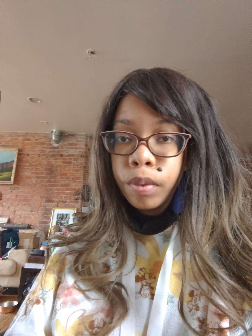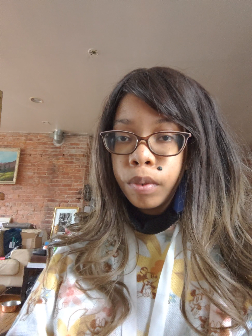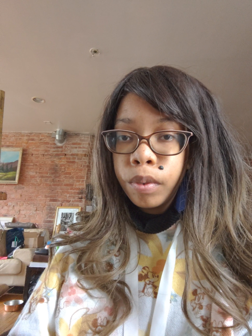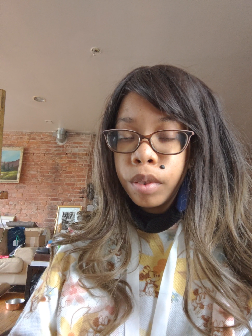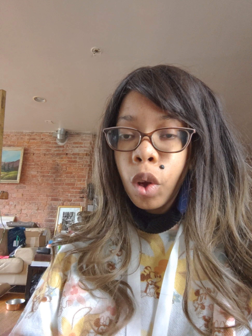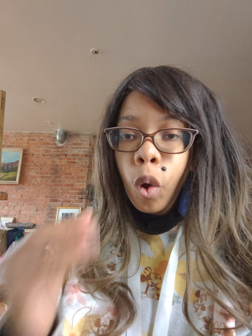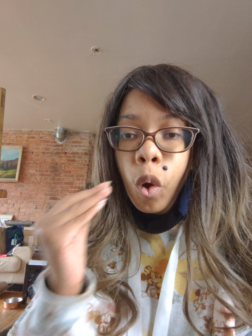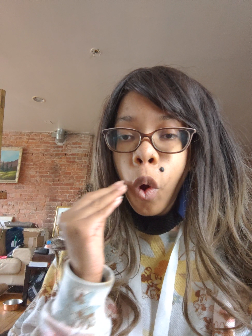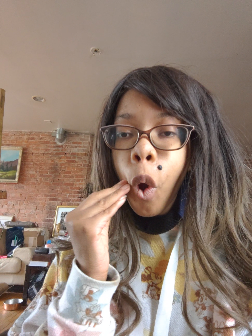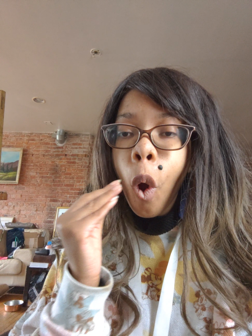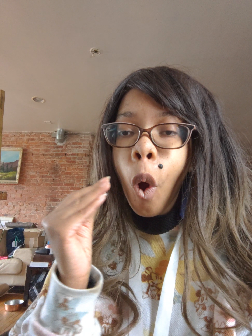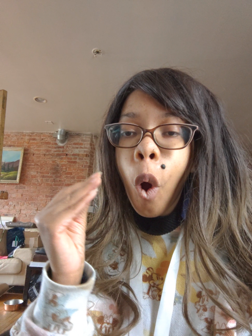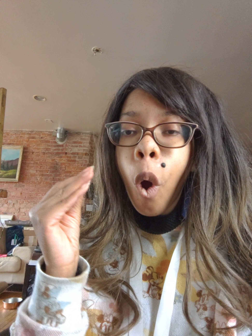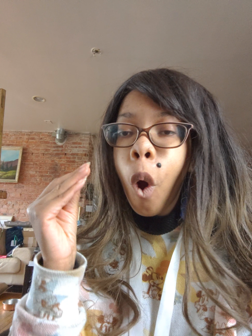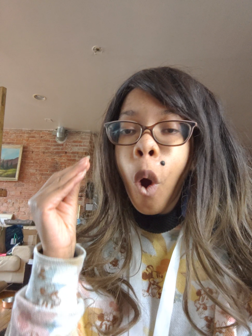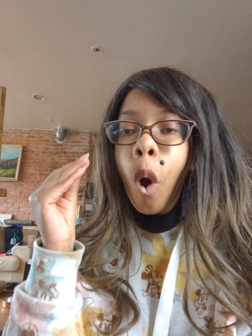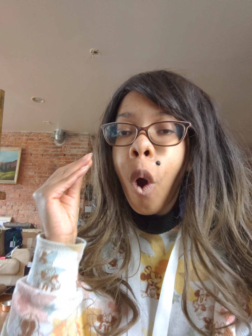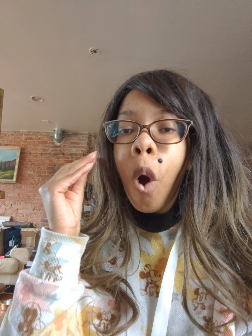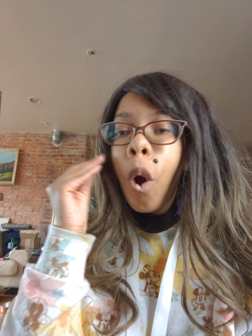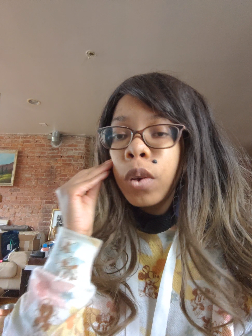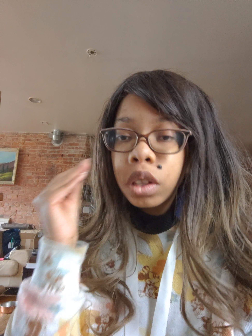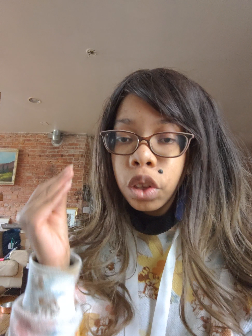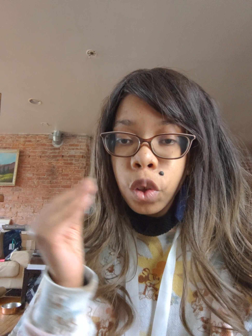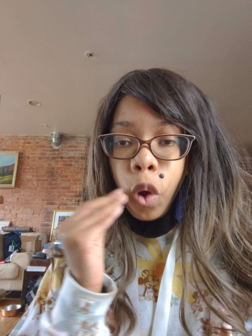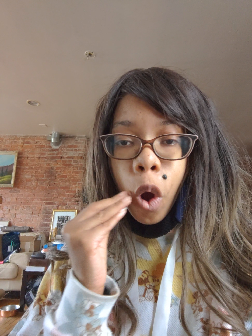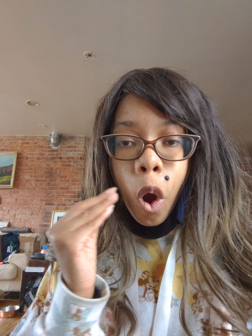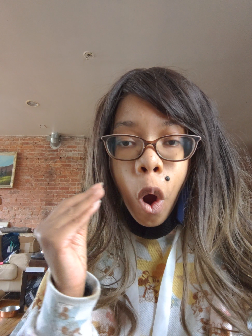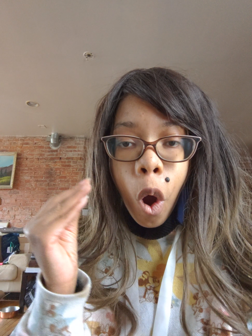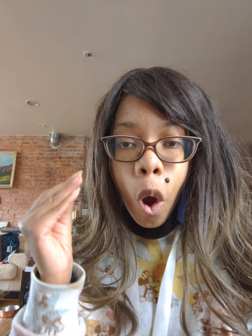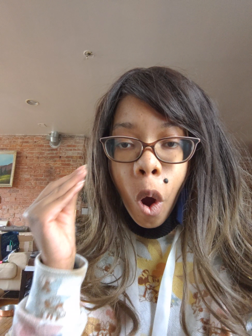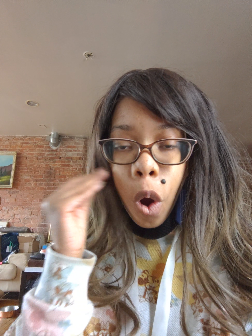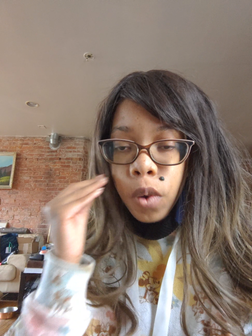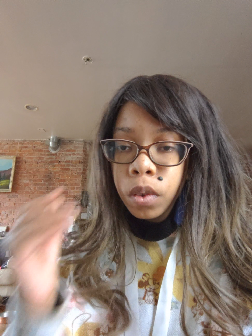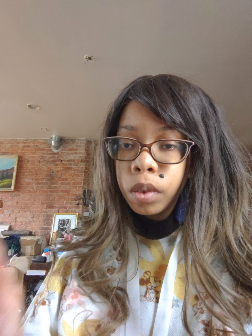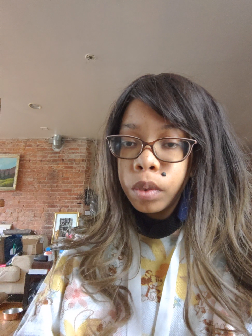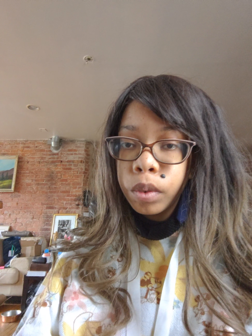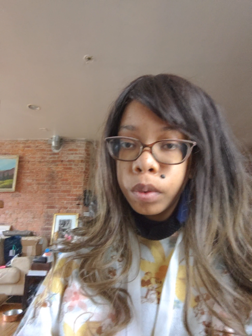home